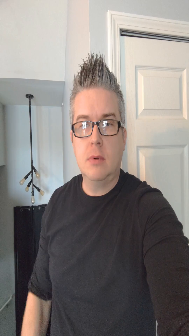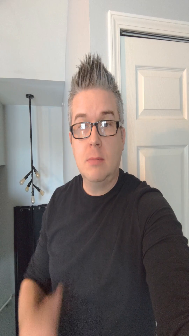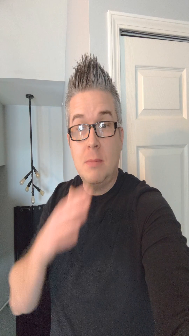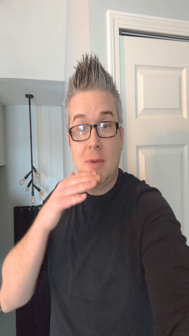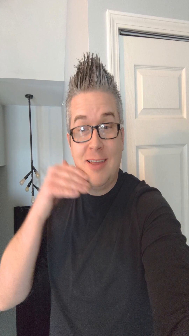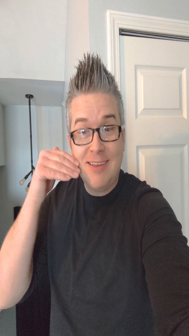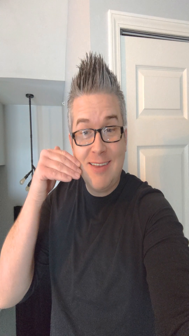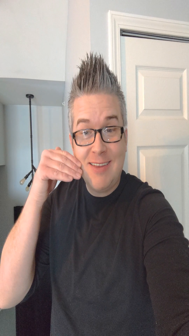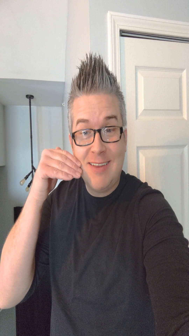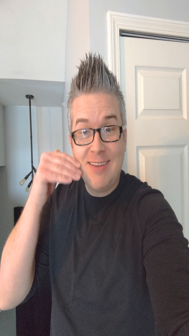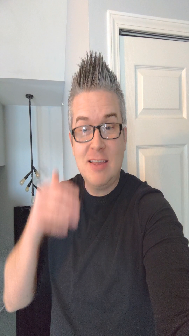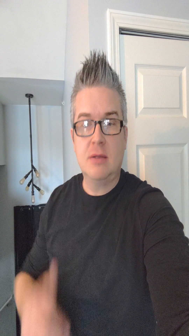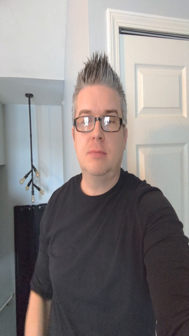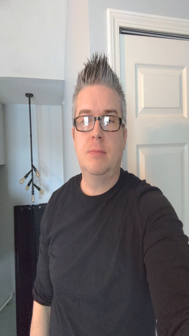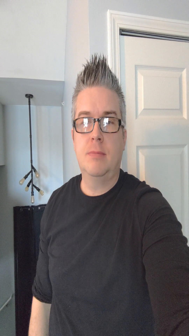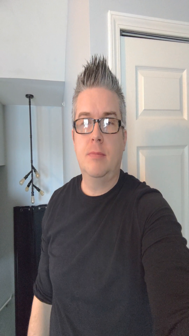smile